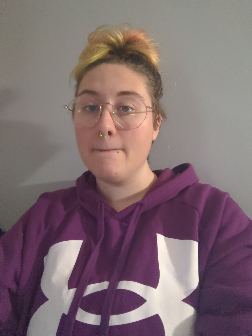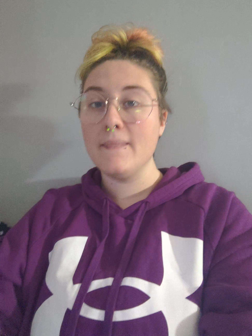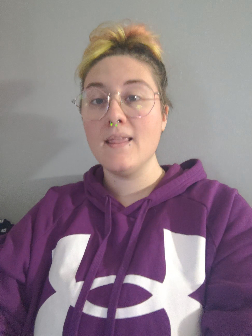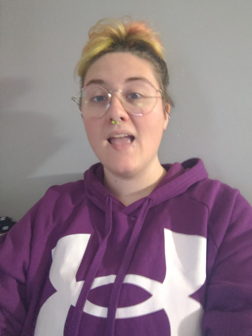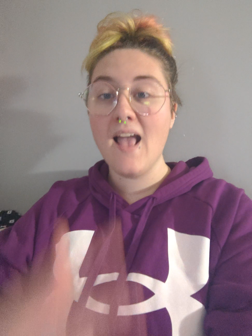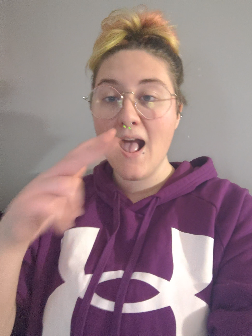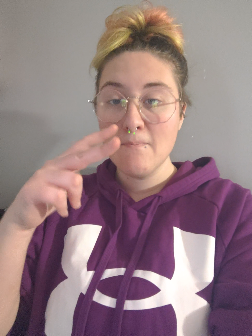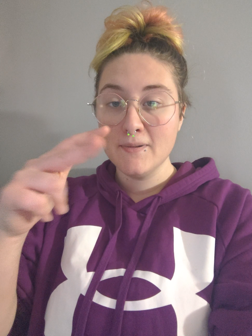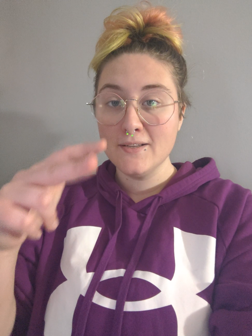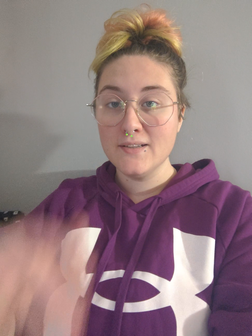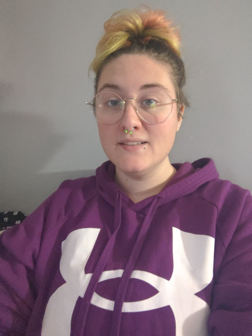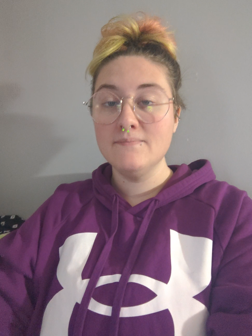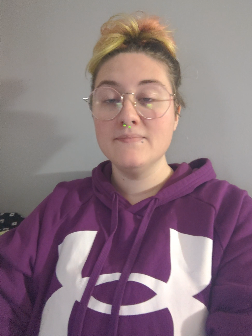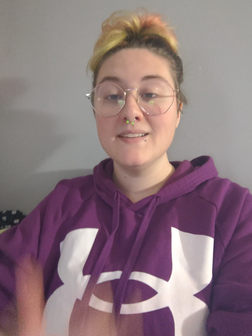helicopter